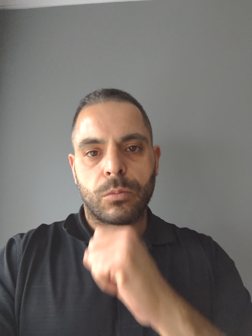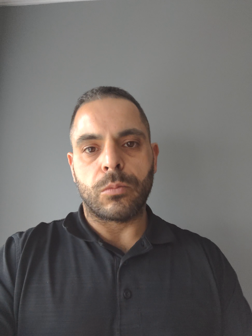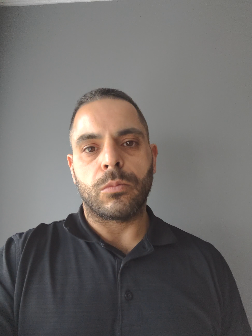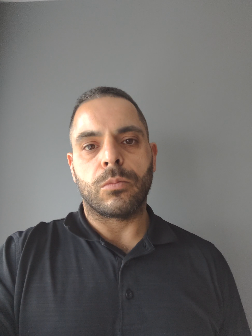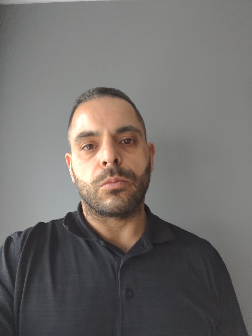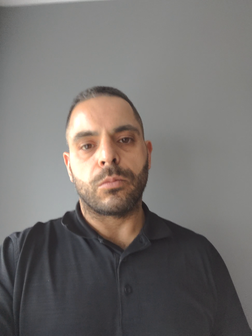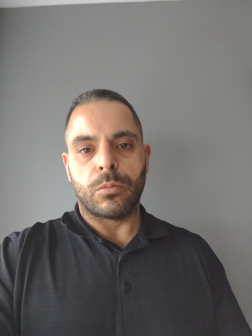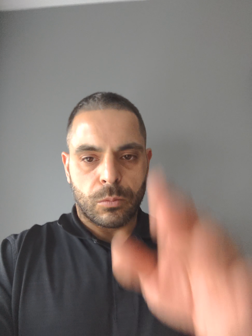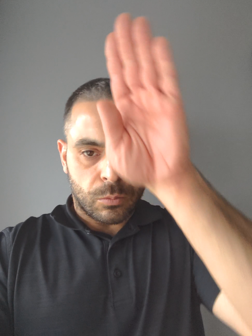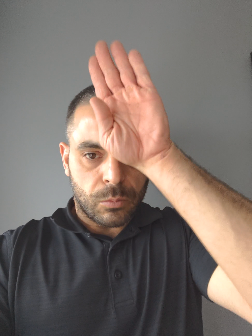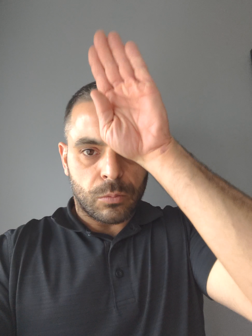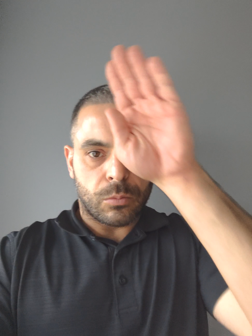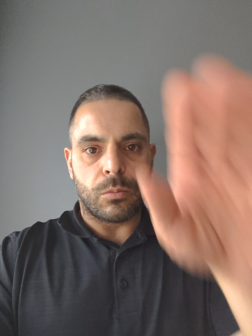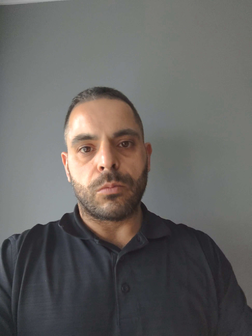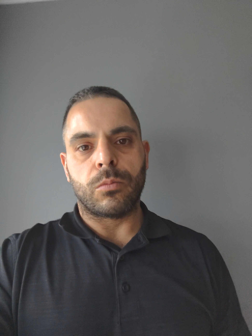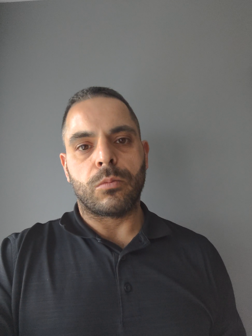fireman